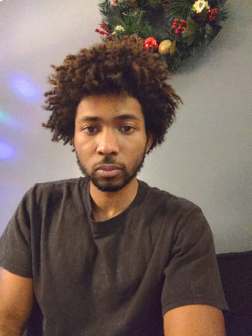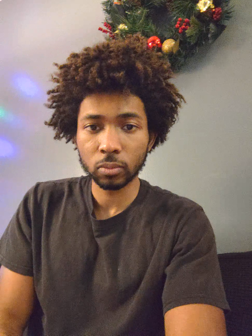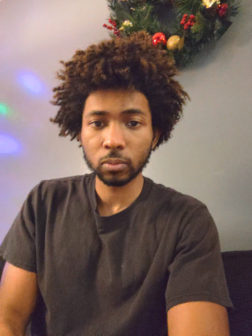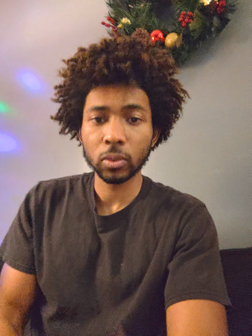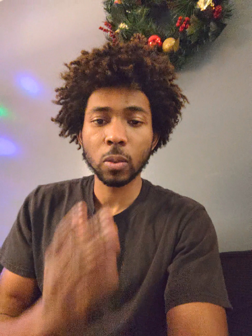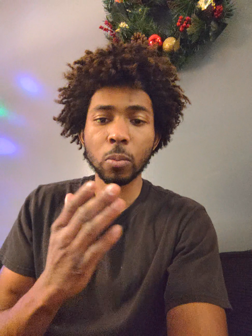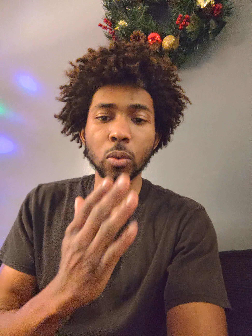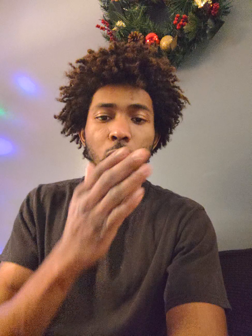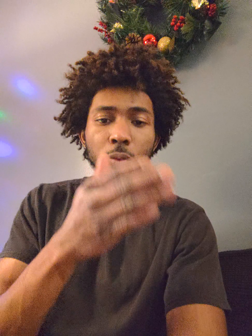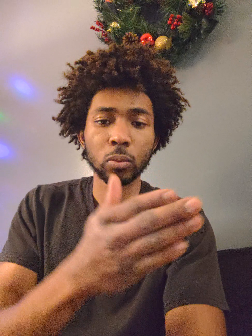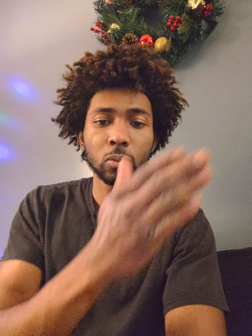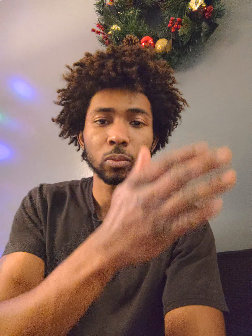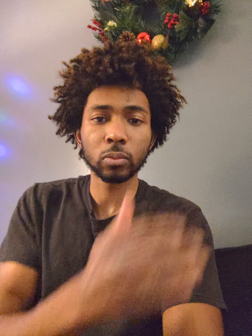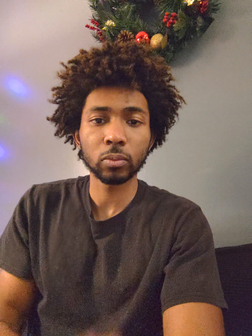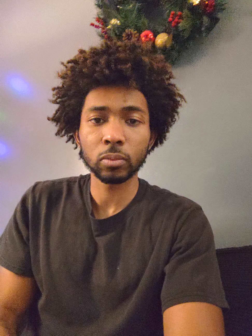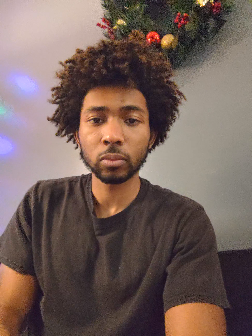boat